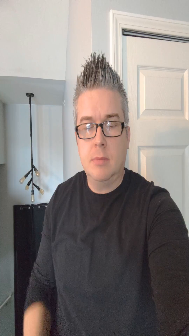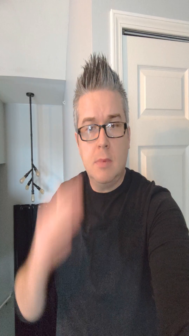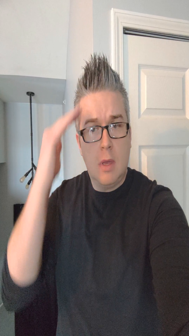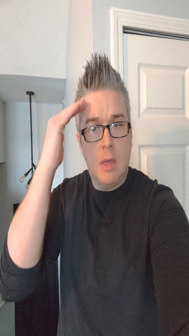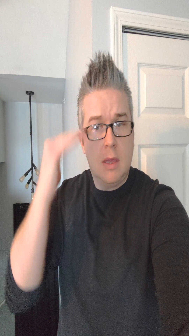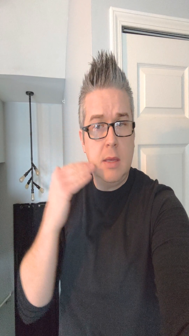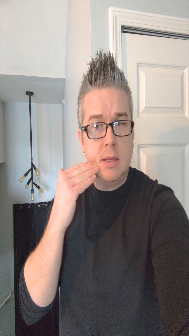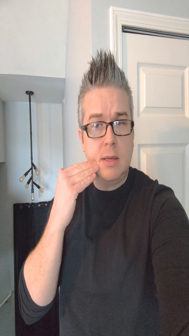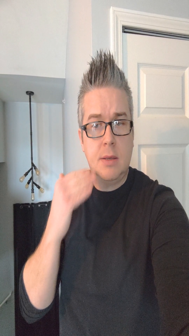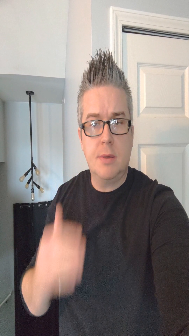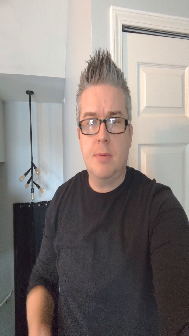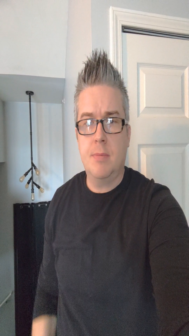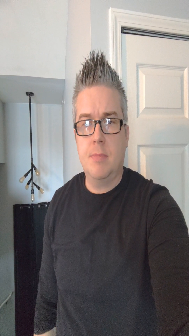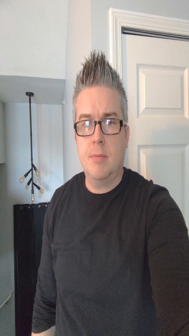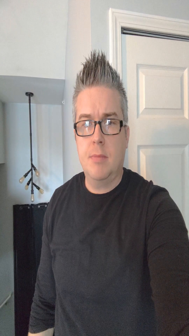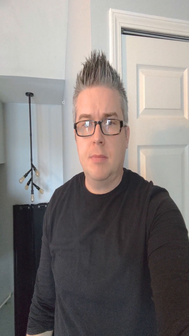head